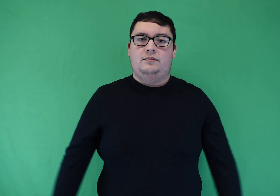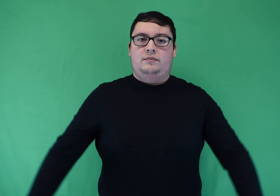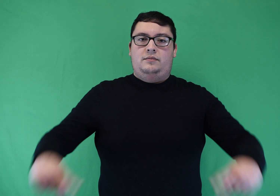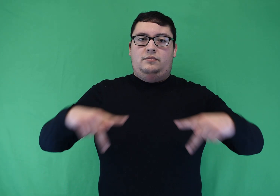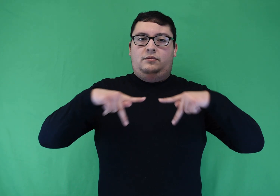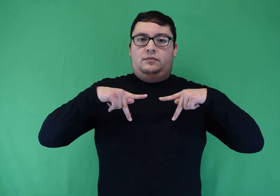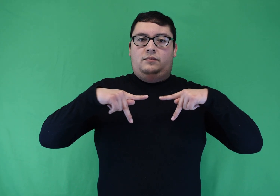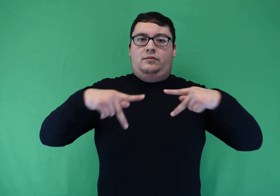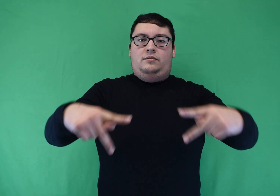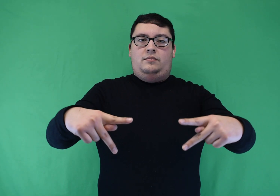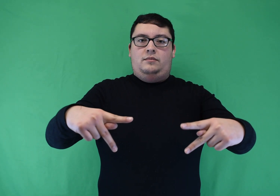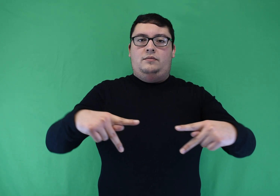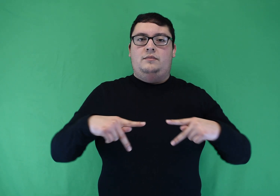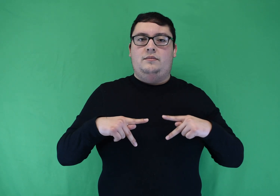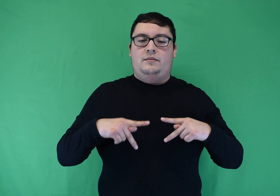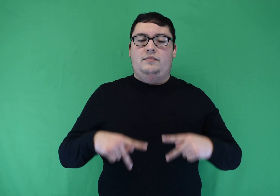pulmones